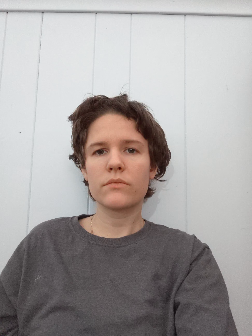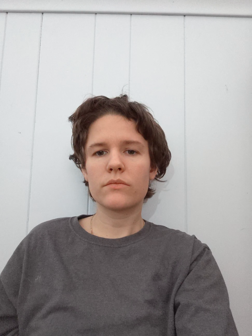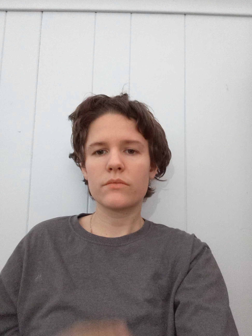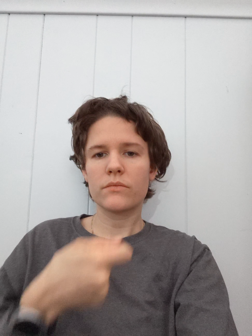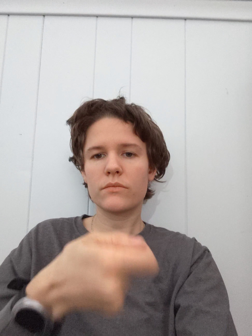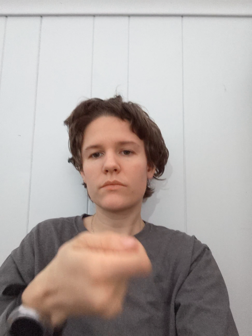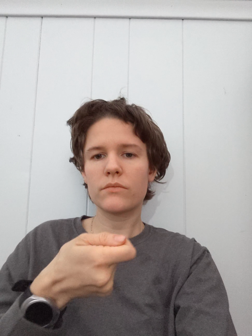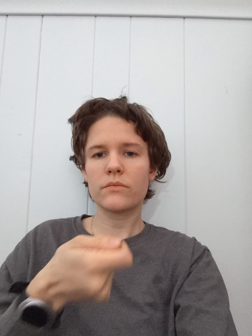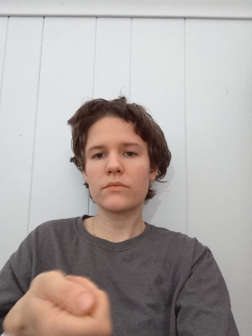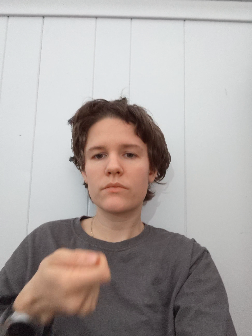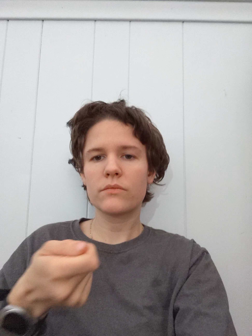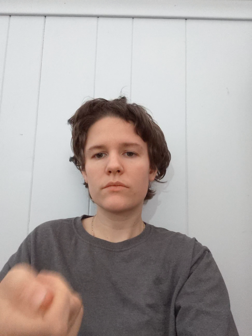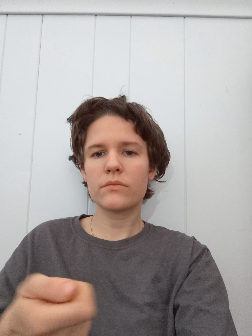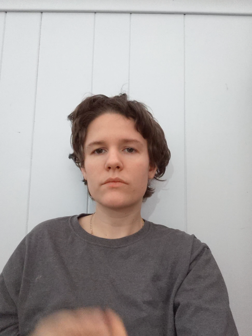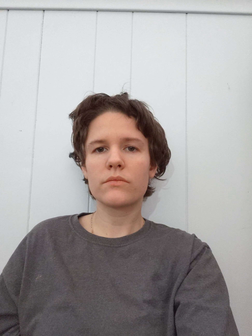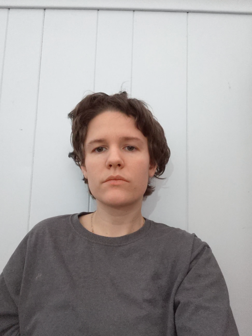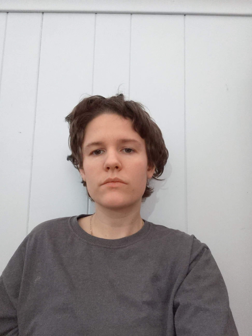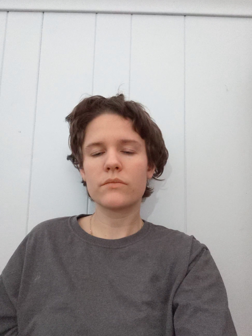vacuum